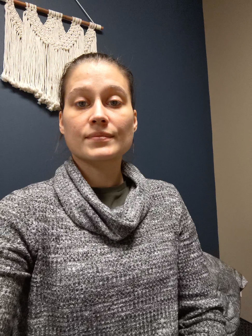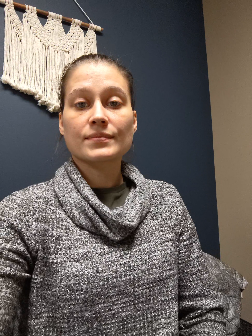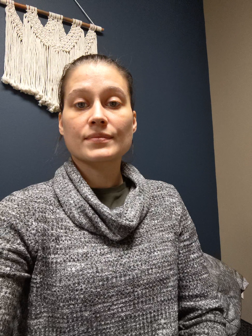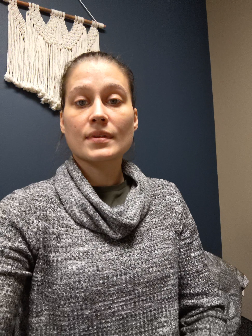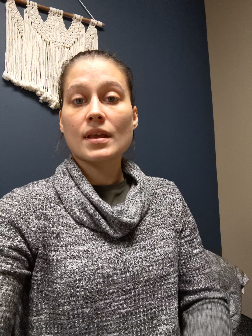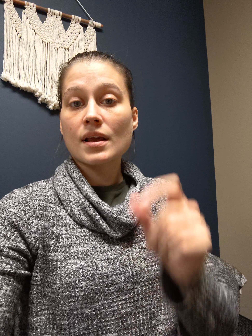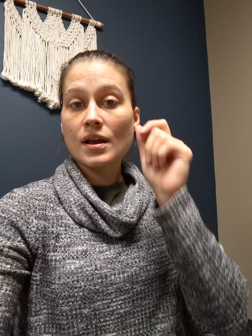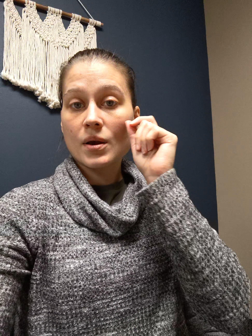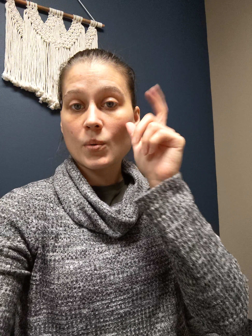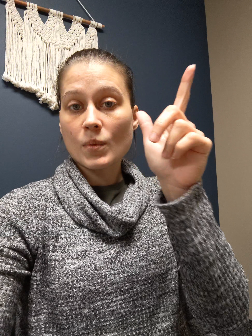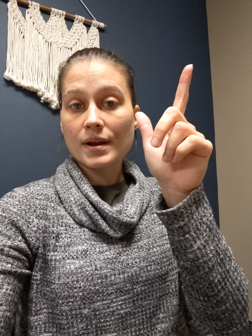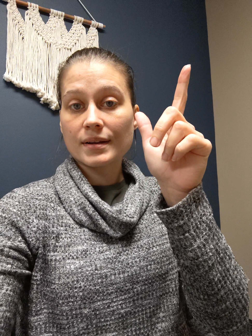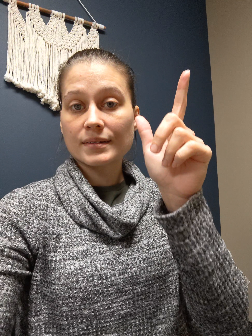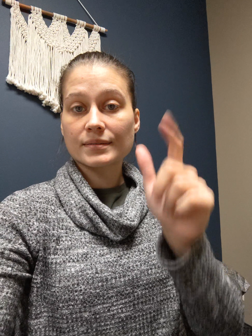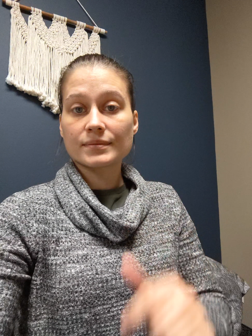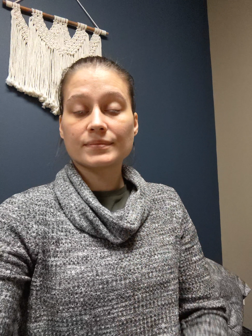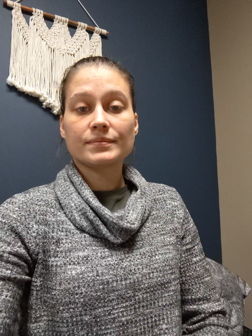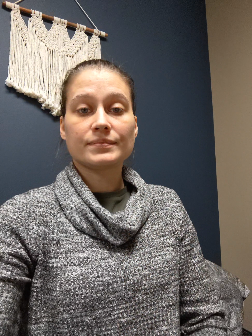awake